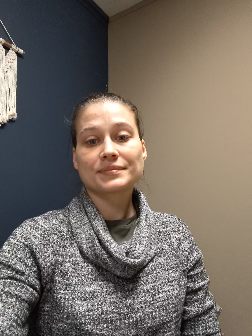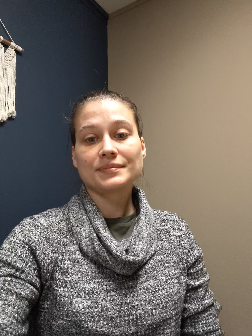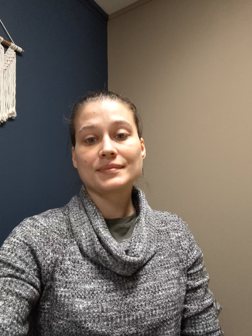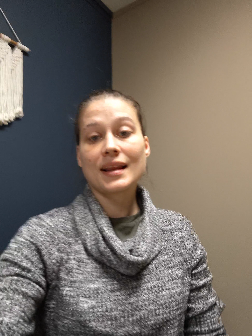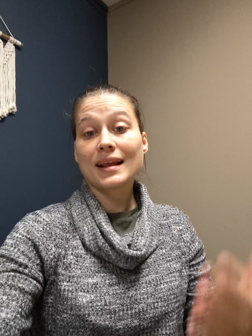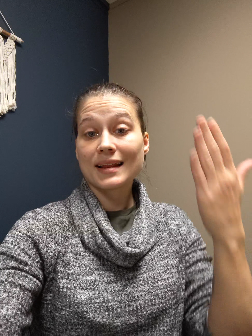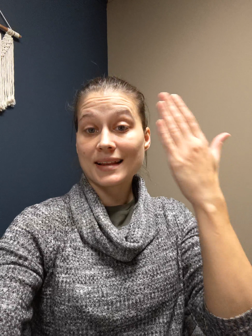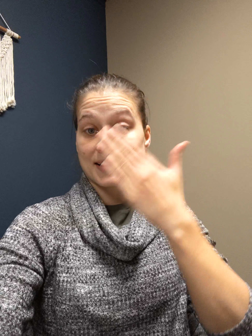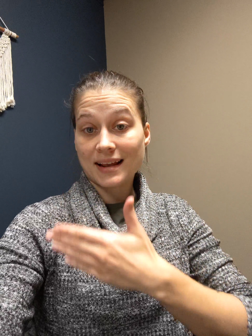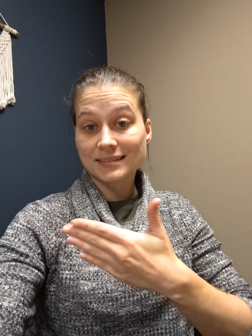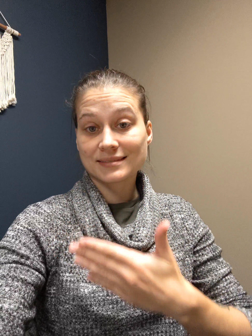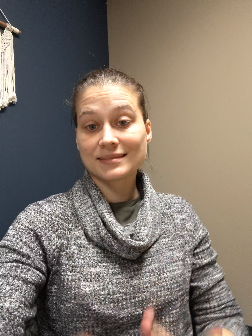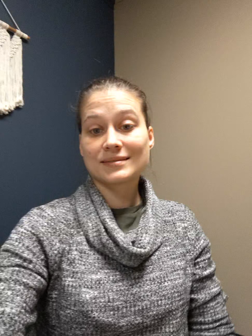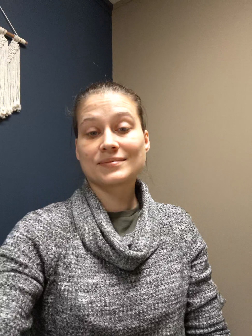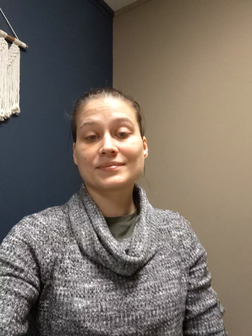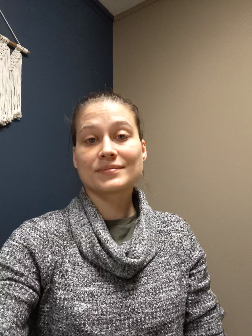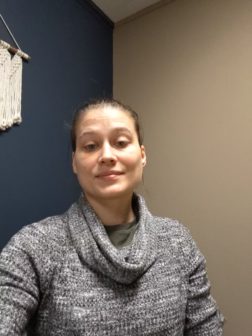night